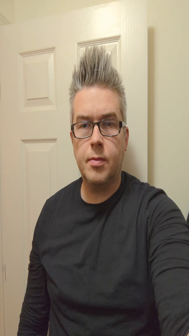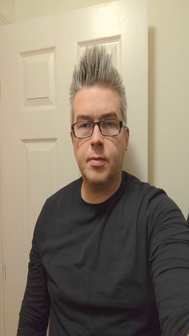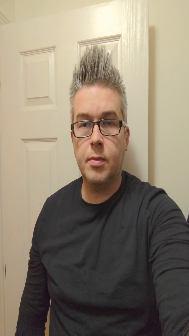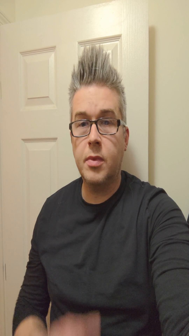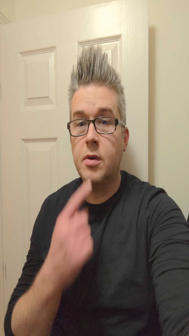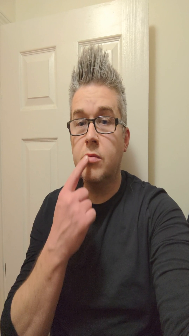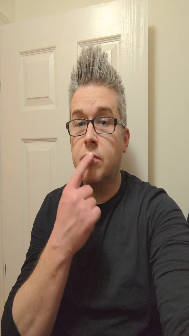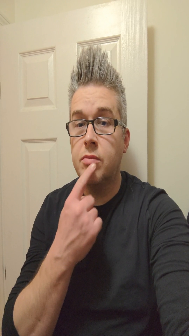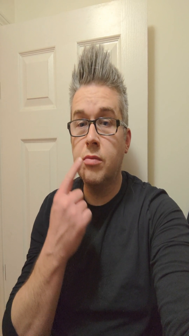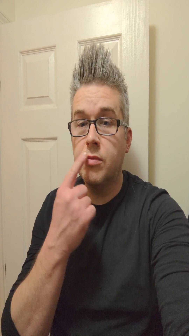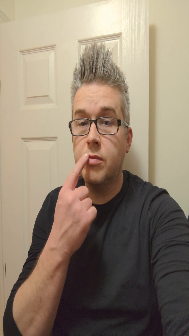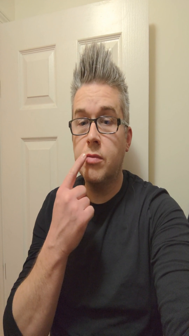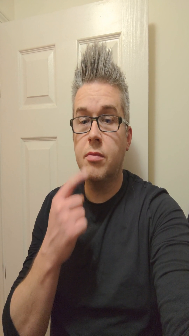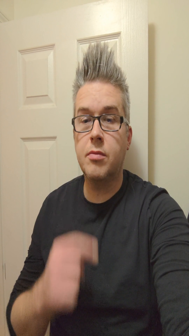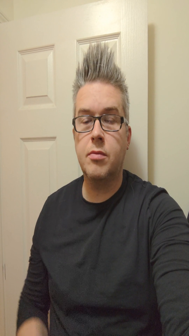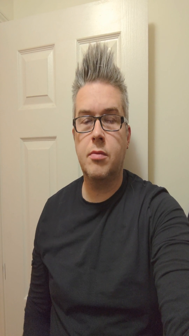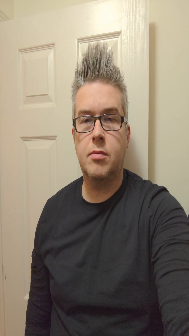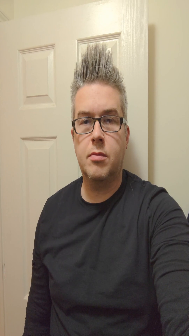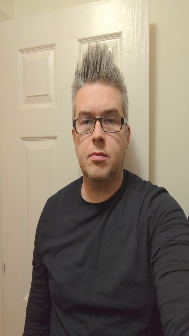lips